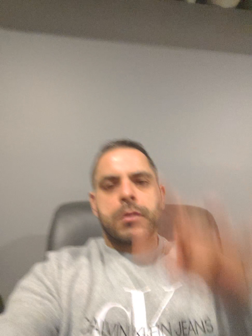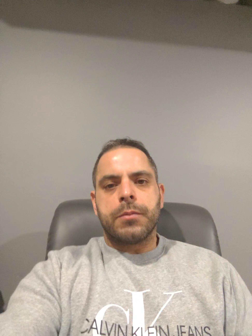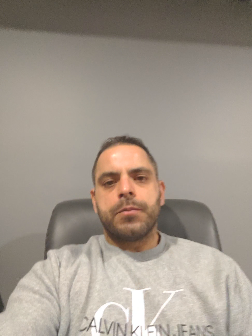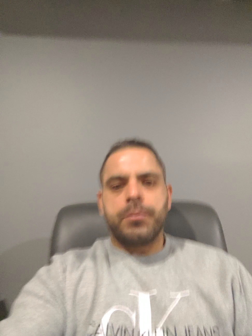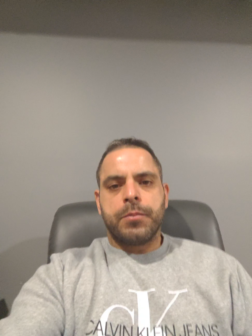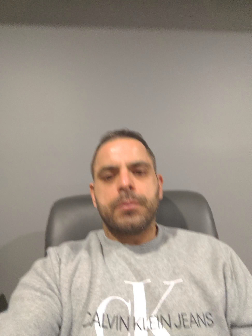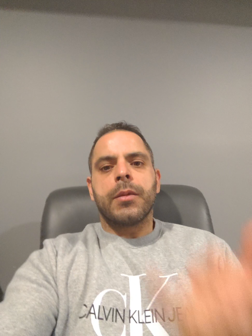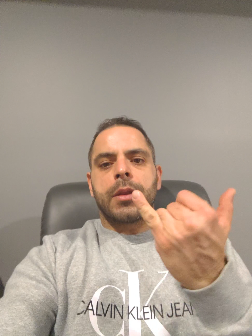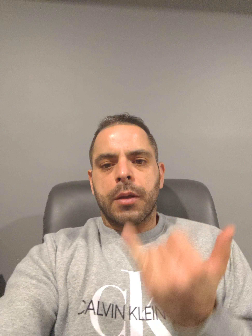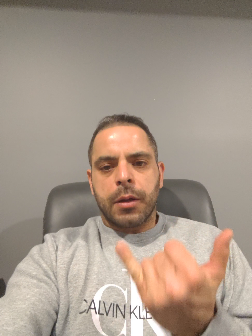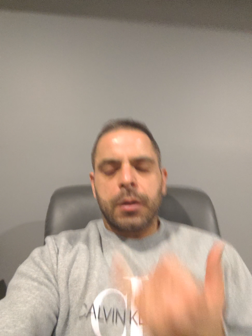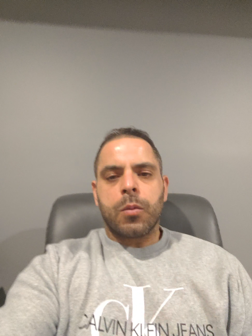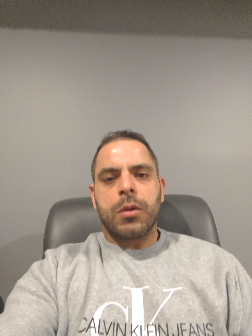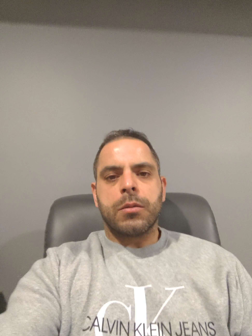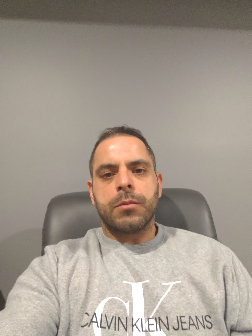now